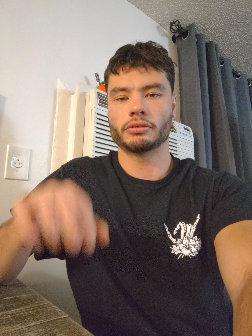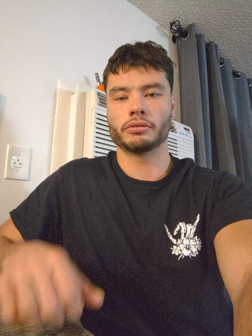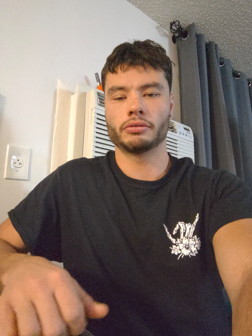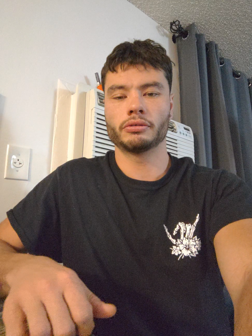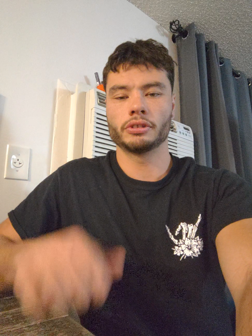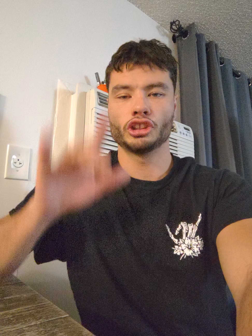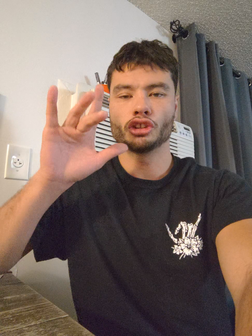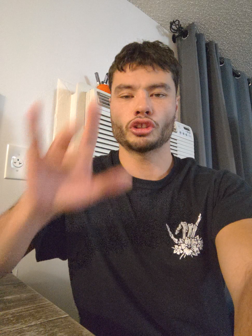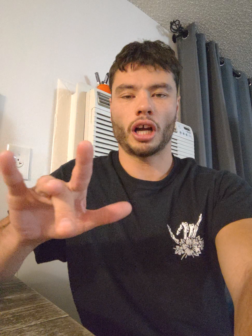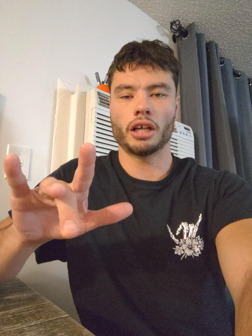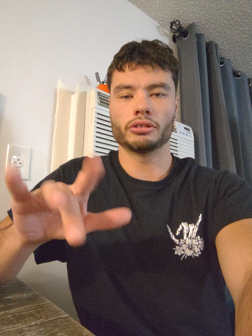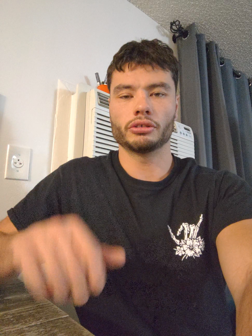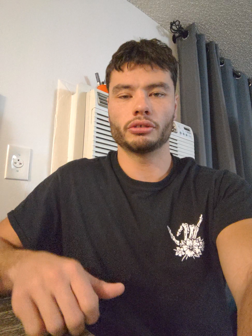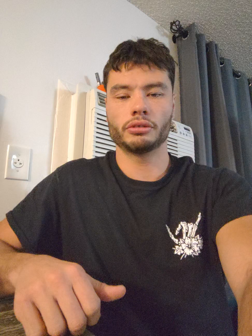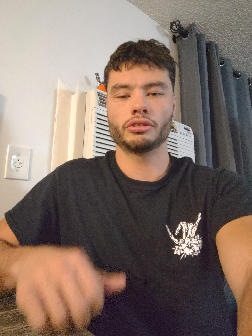touch